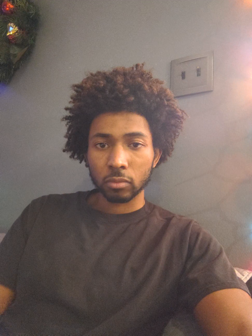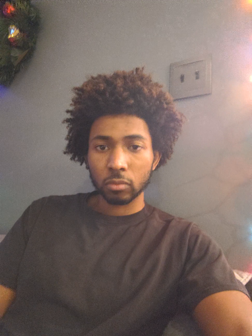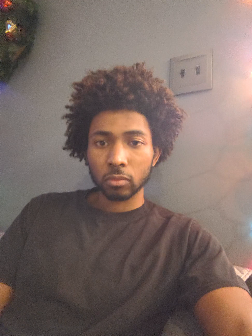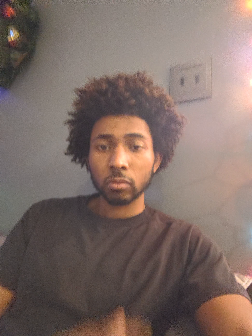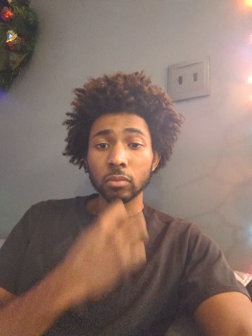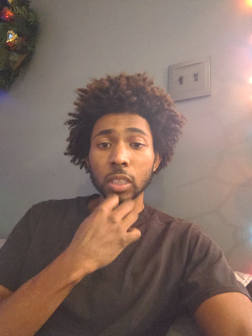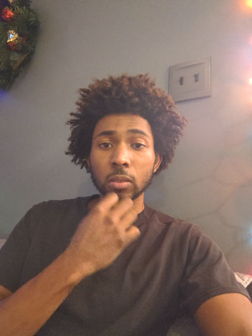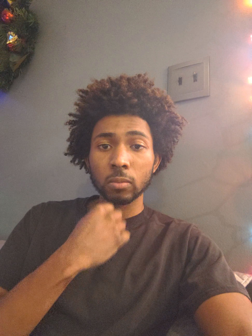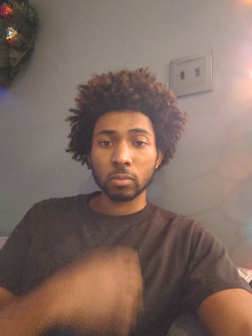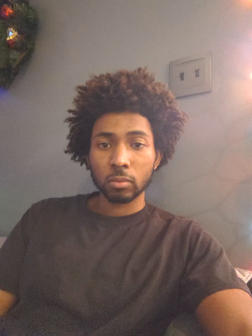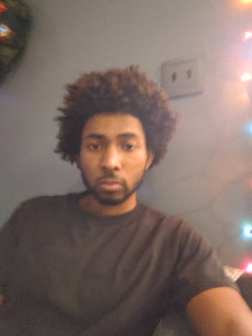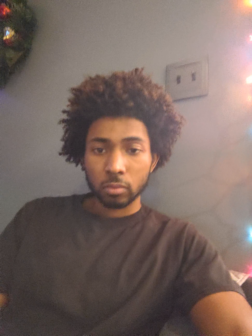underwear